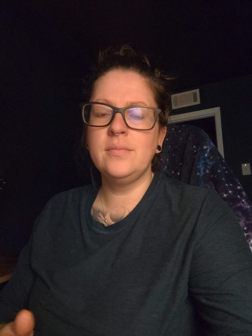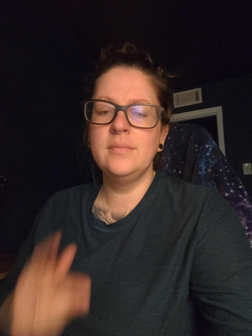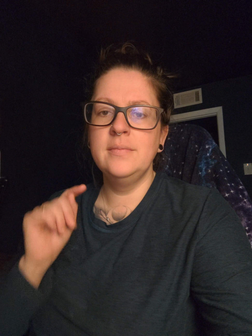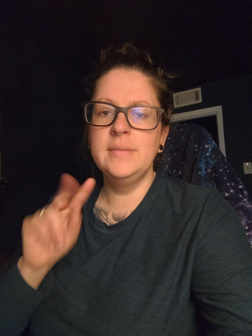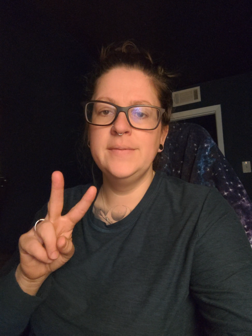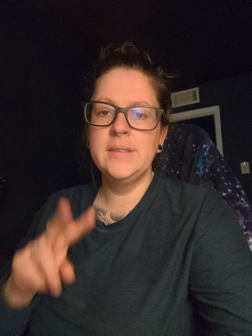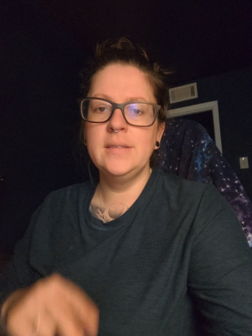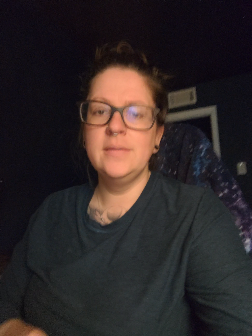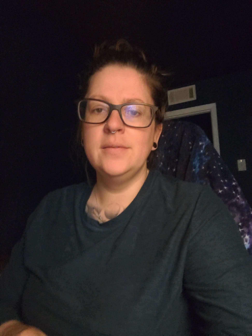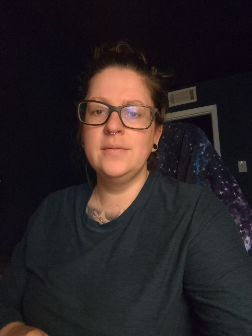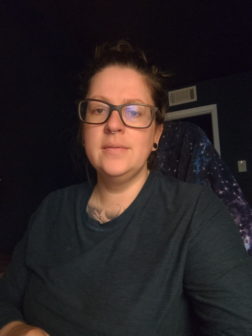TV